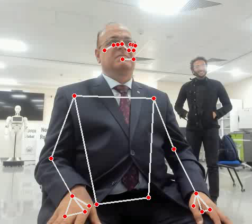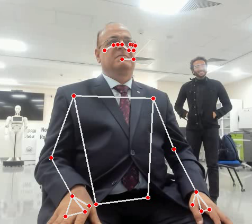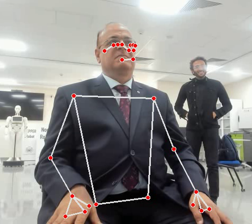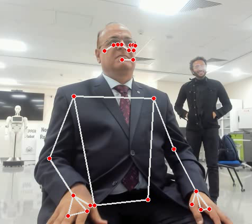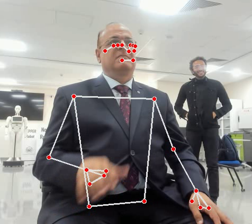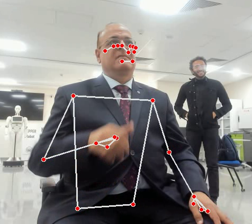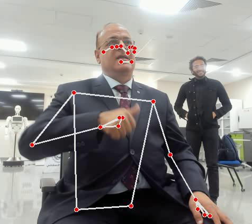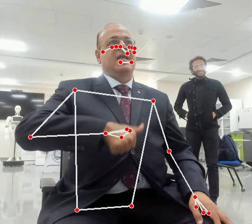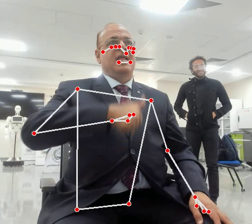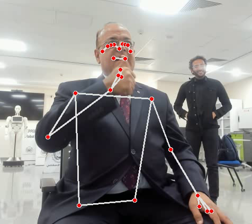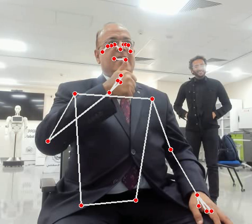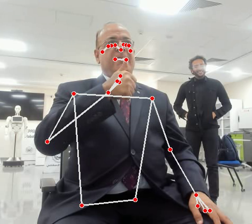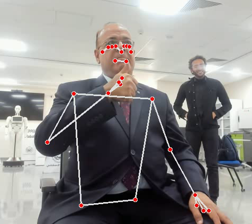tmam